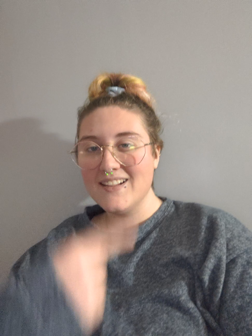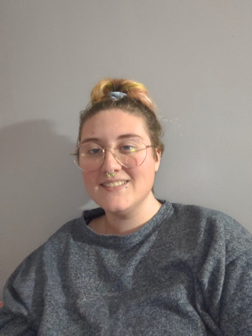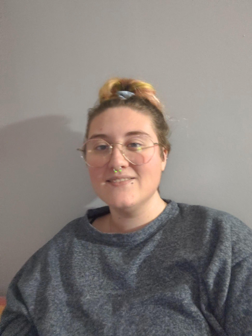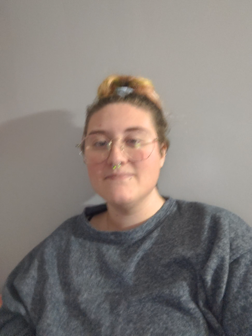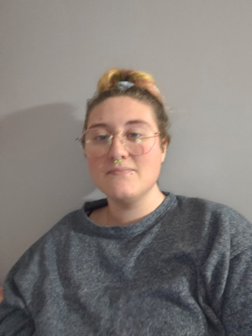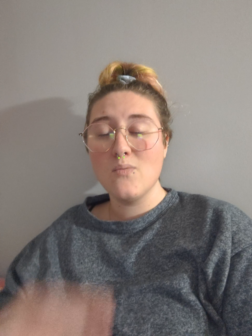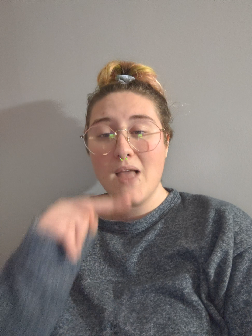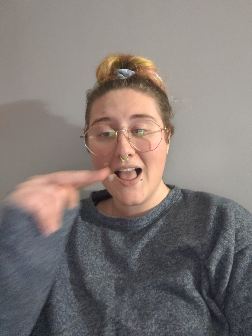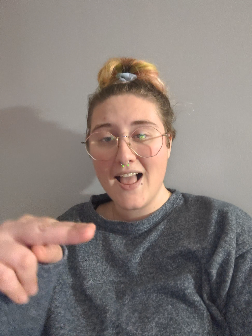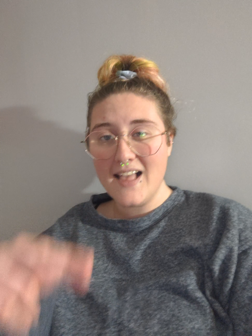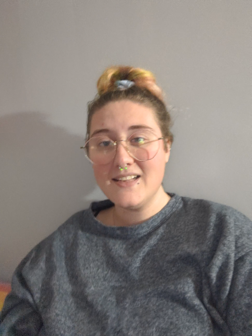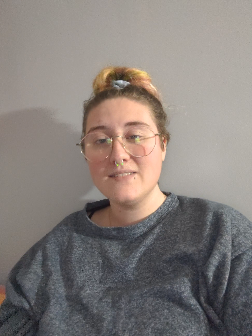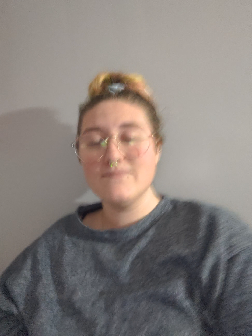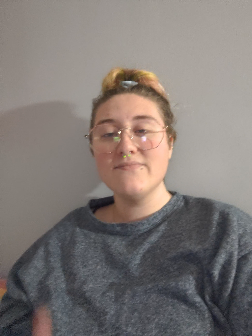ride